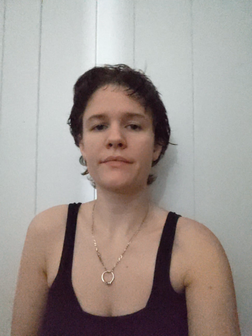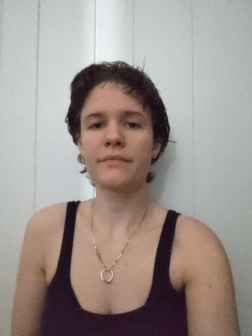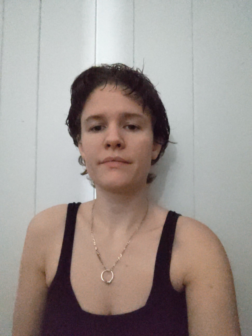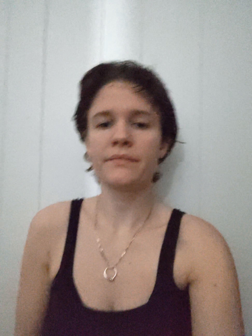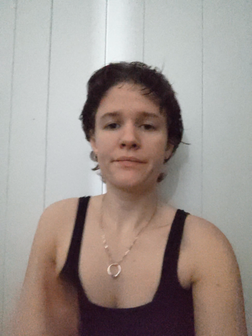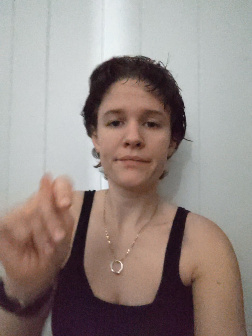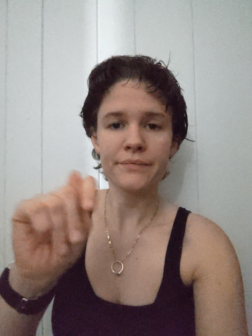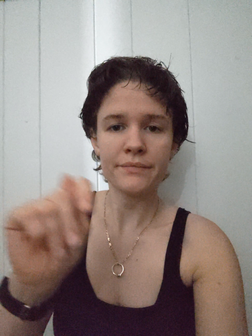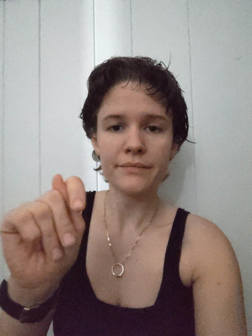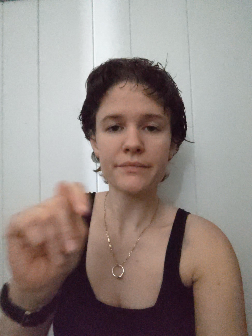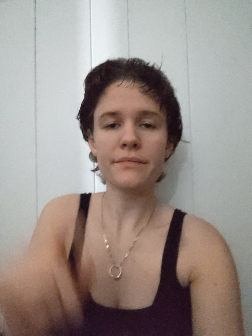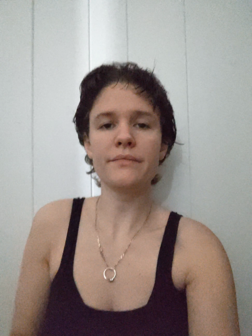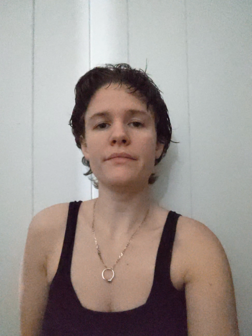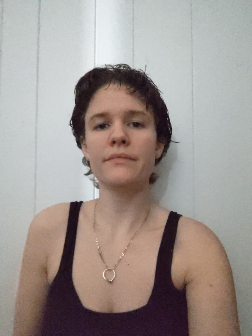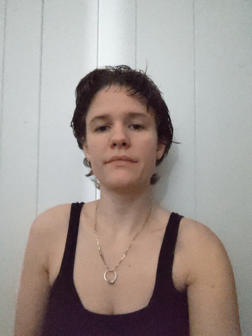potty